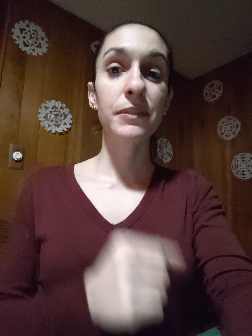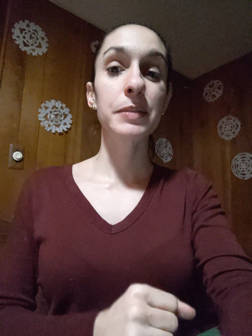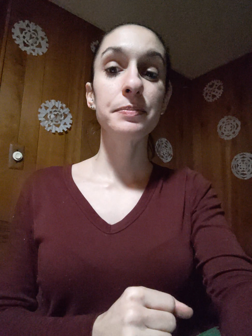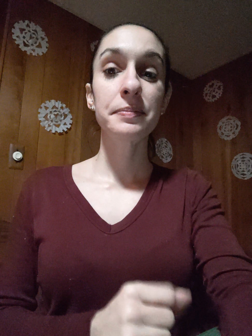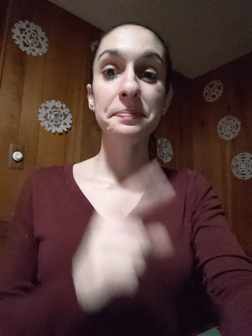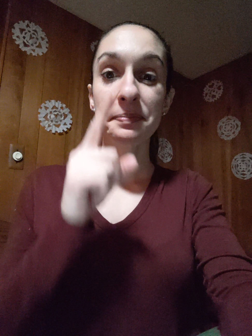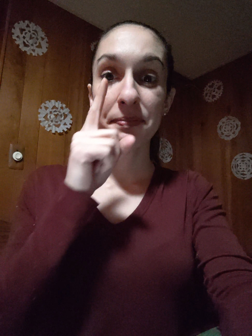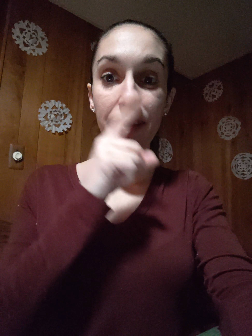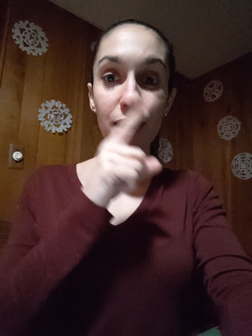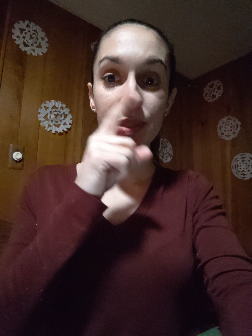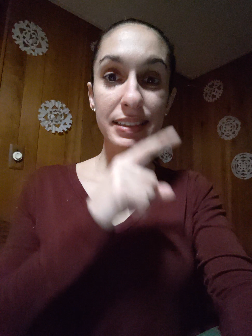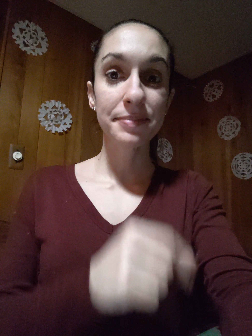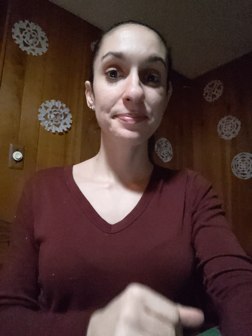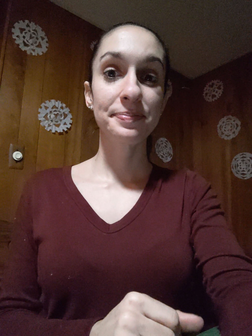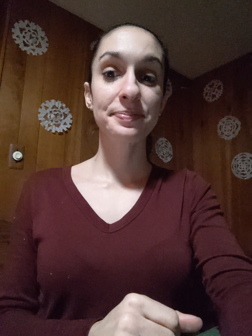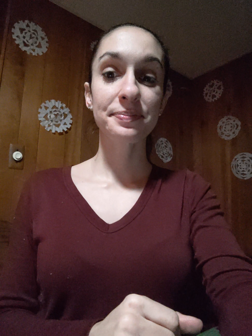mouse